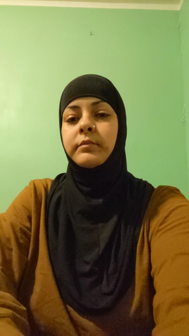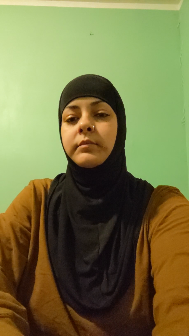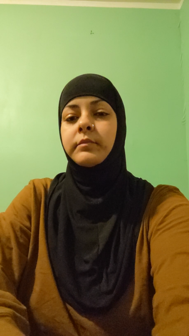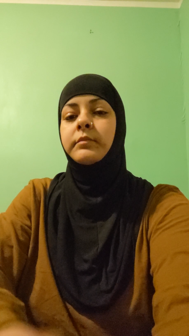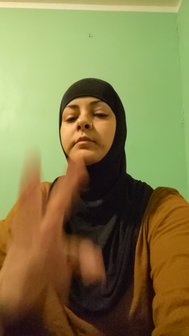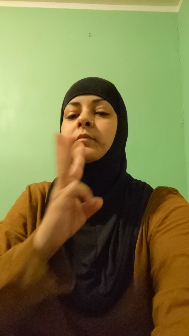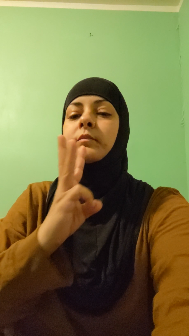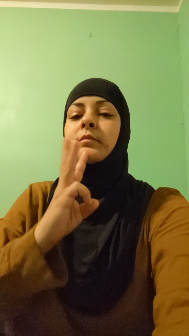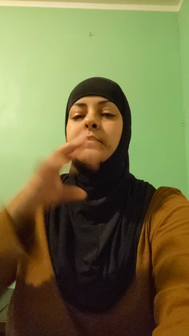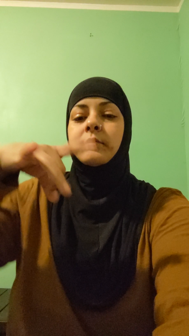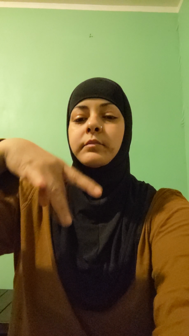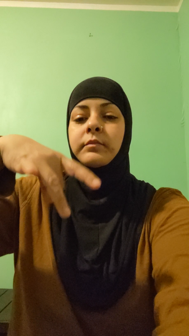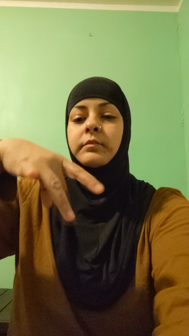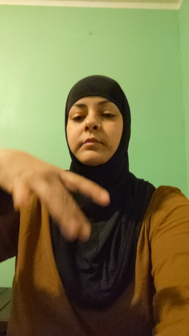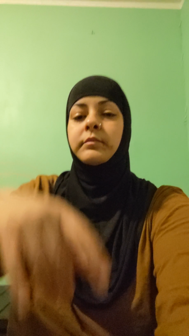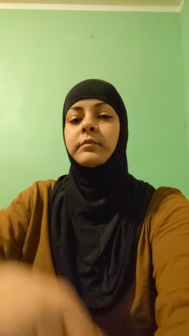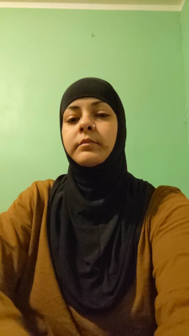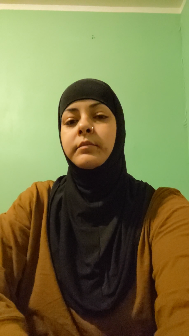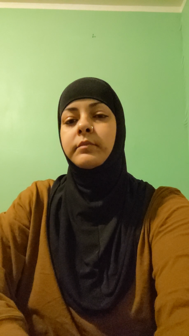melon